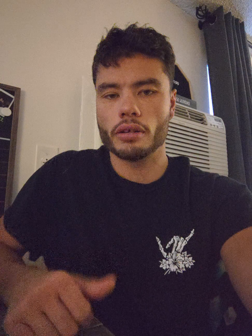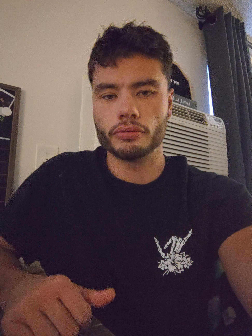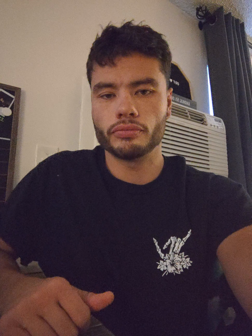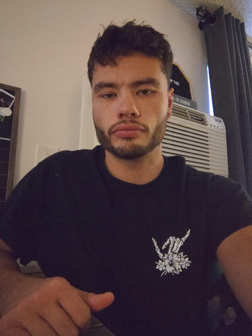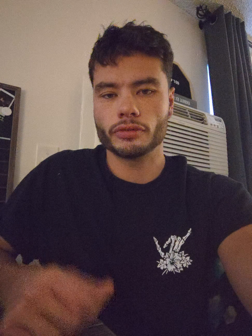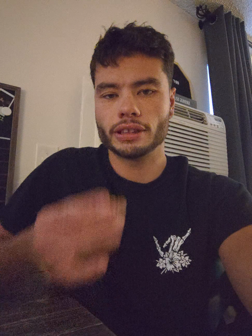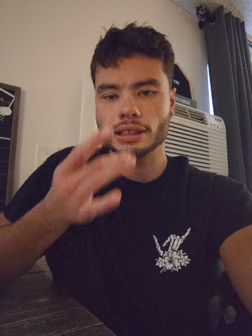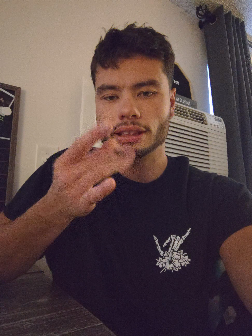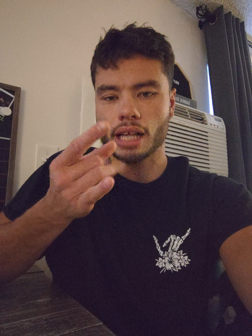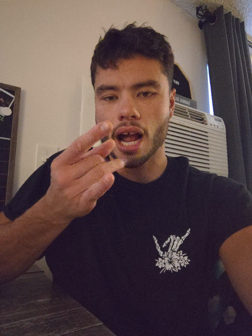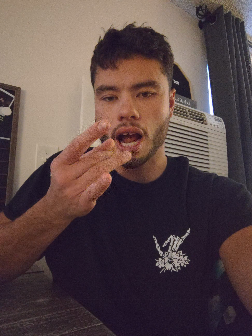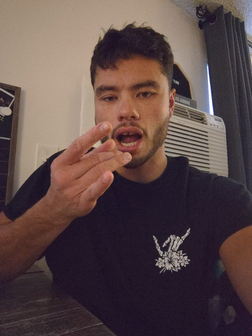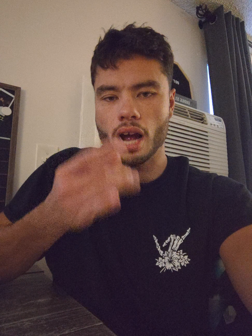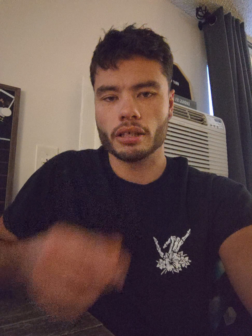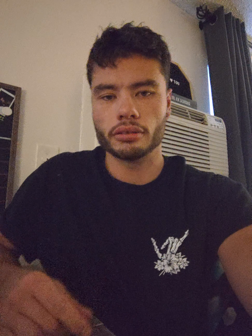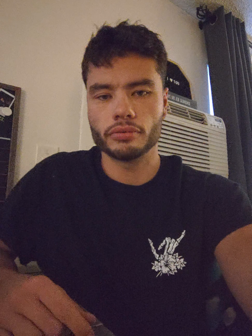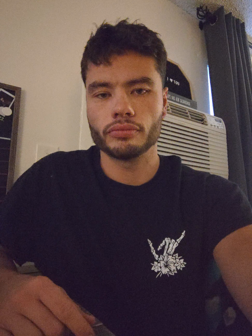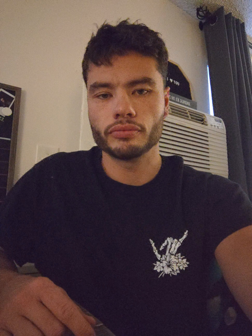snack